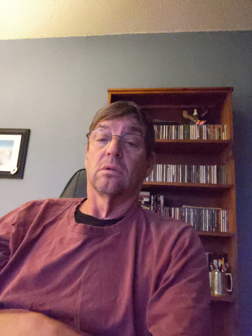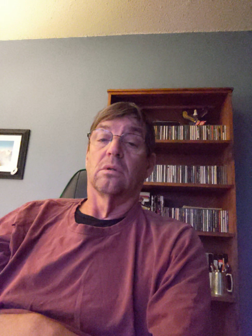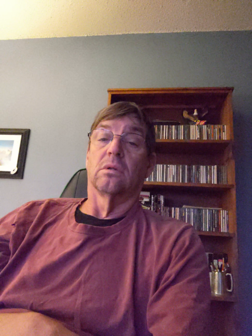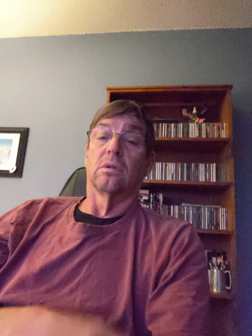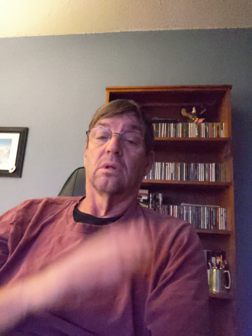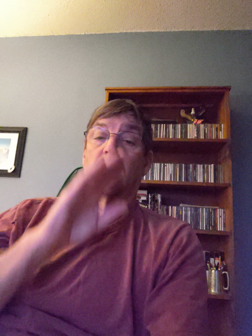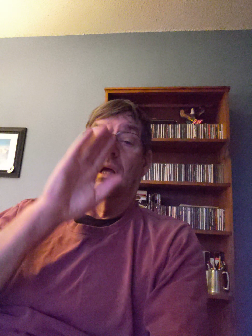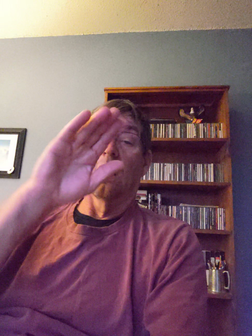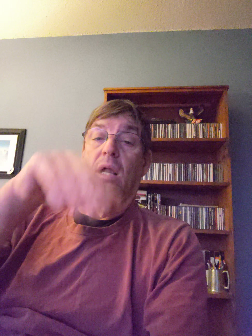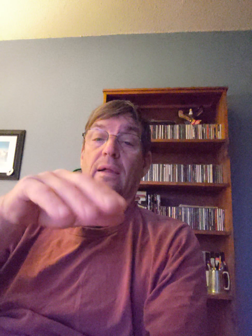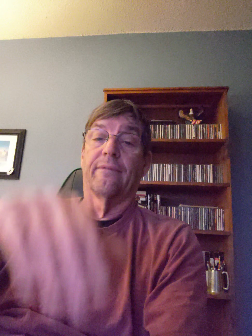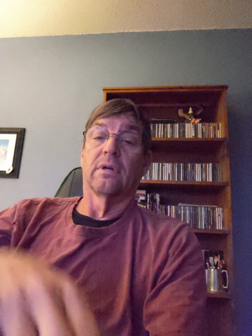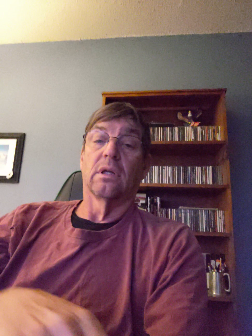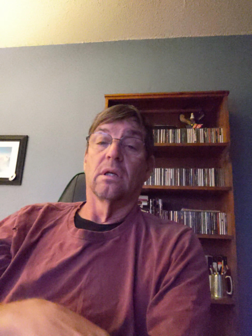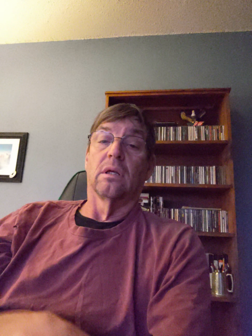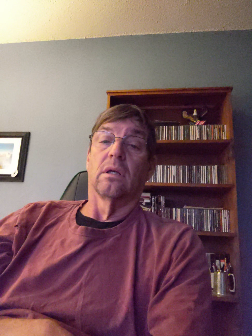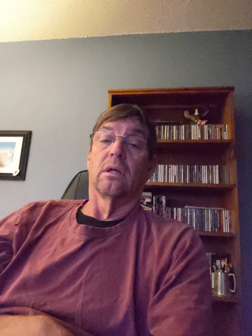elephant